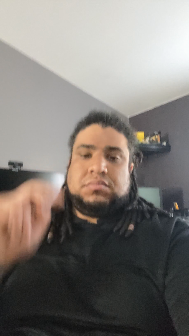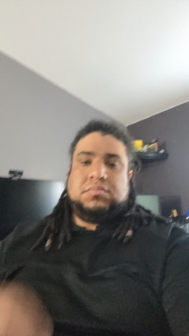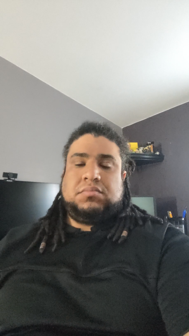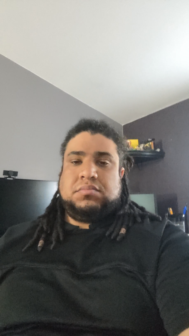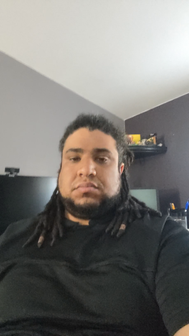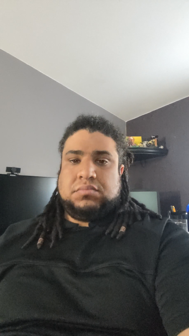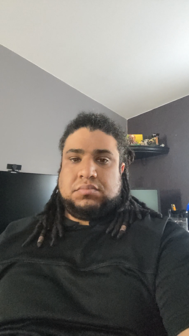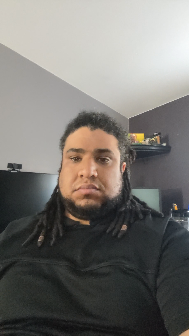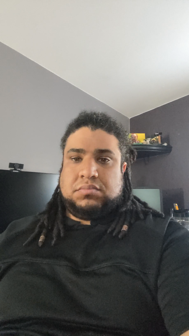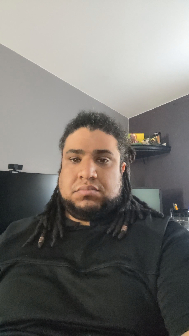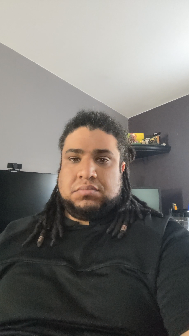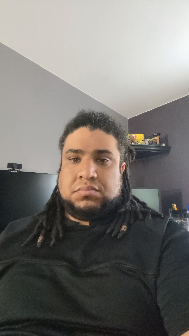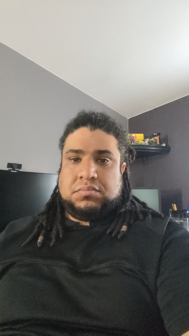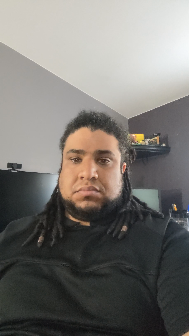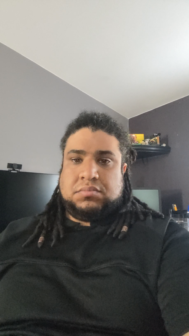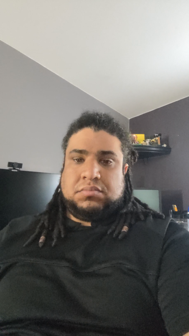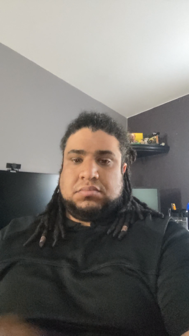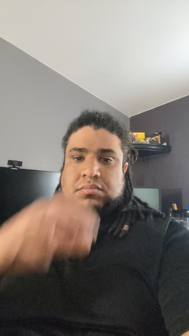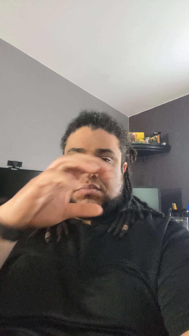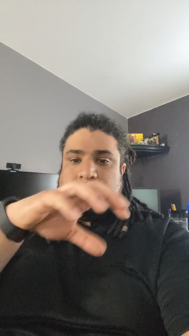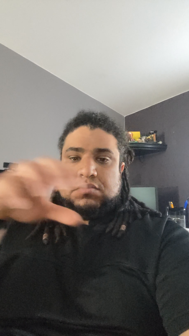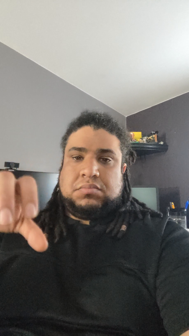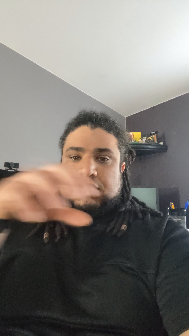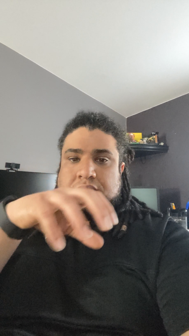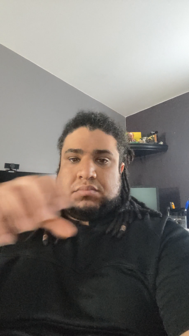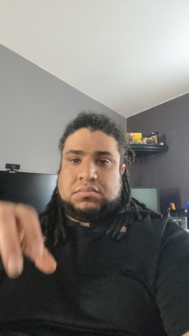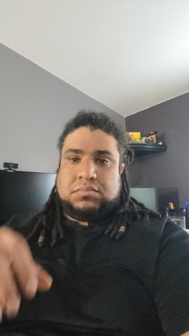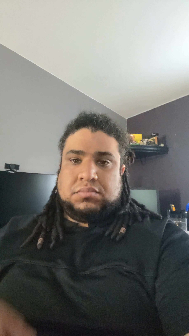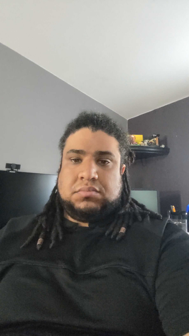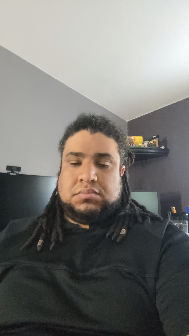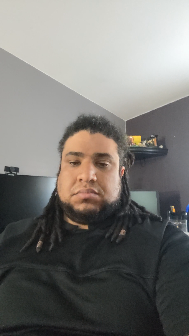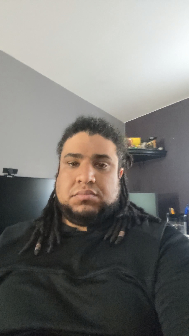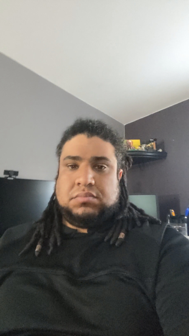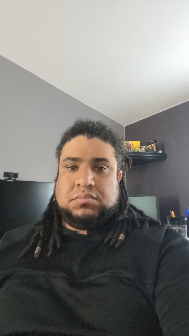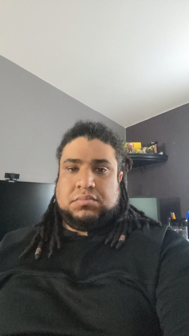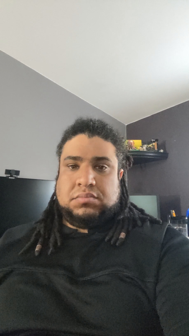block